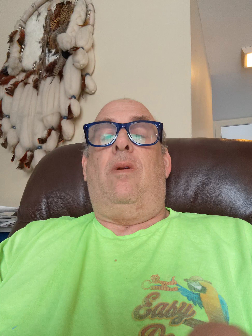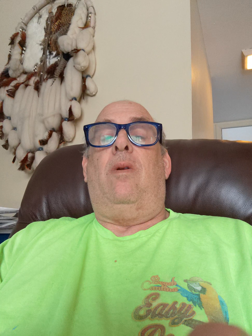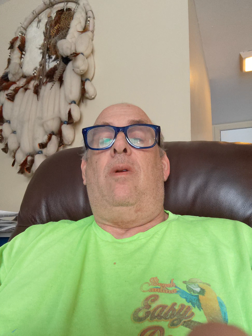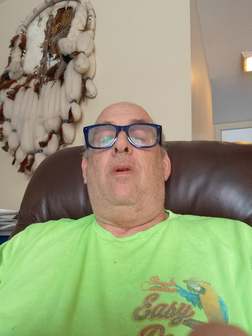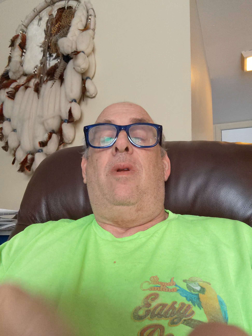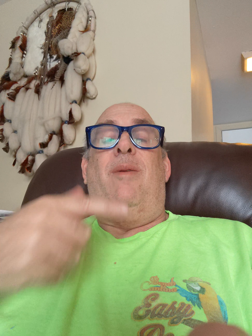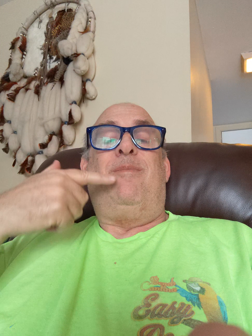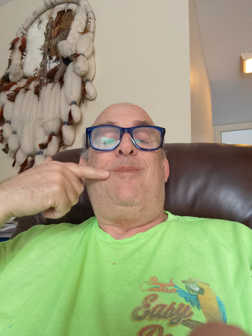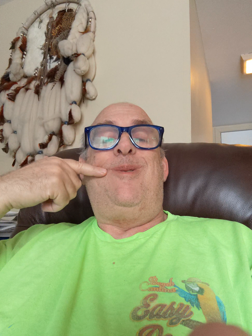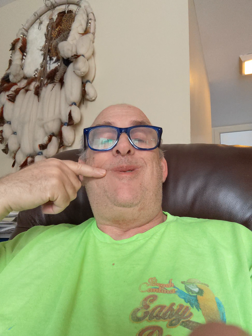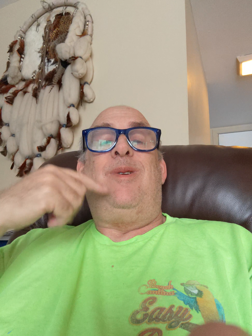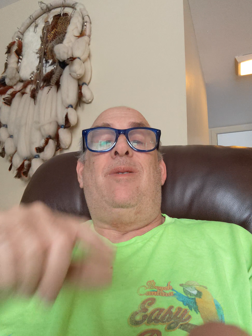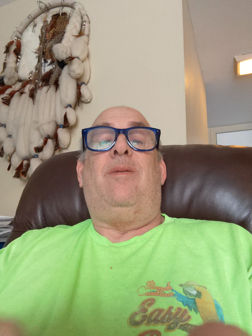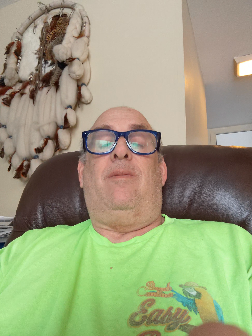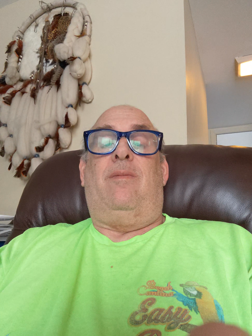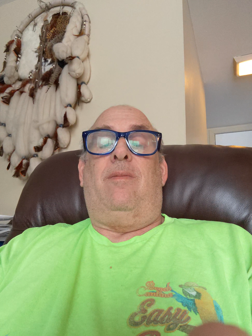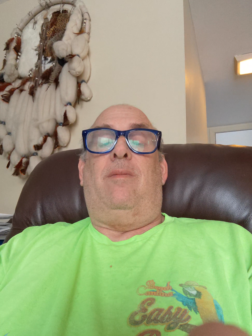smile